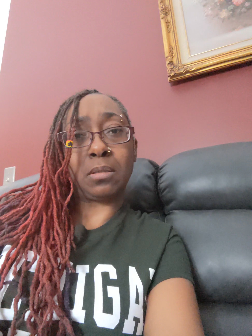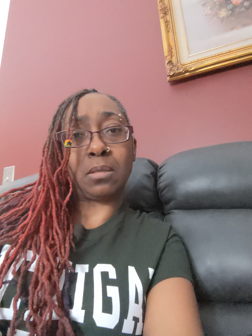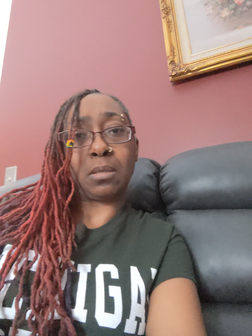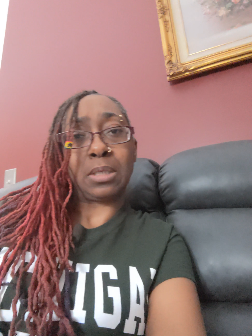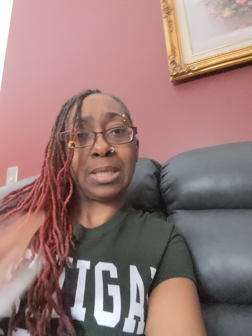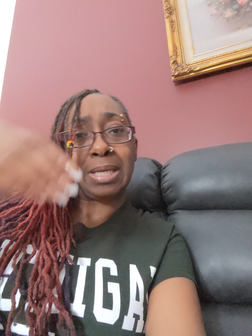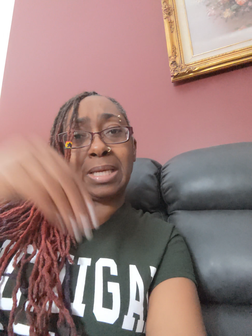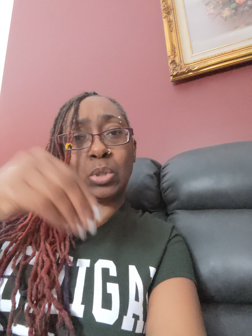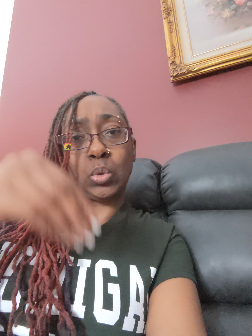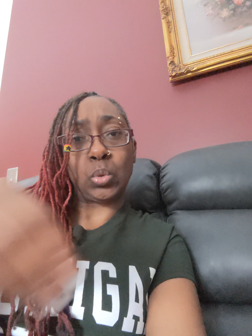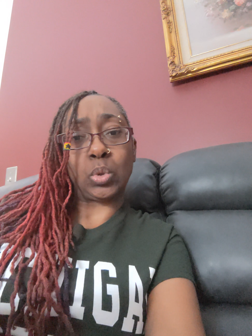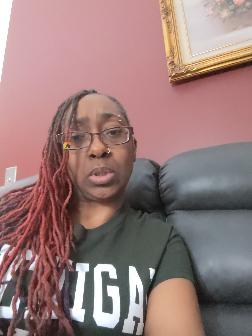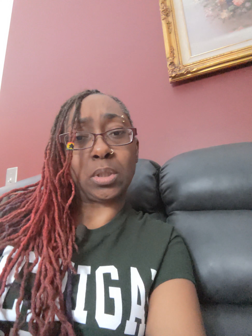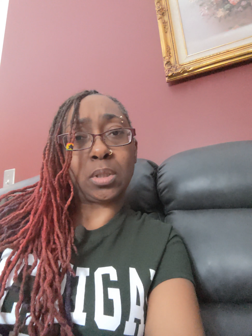into